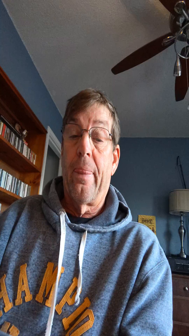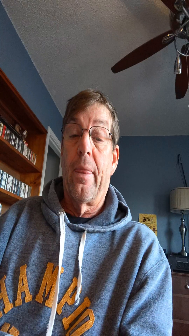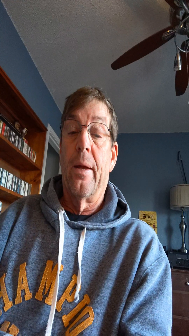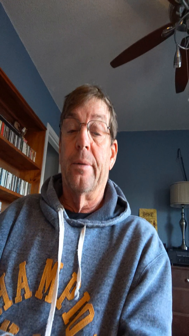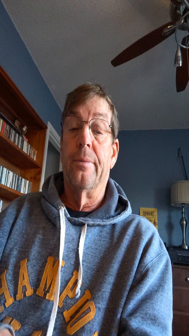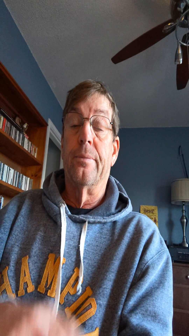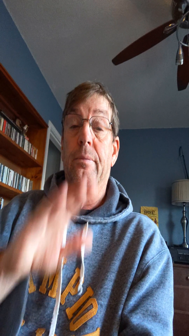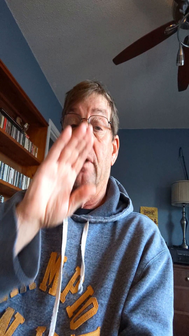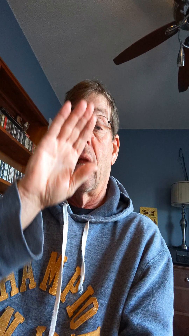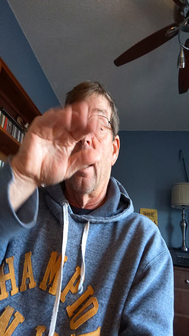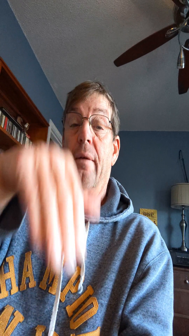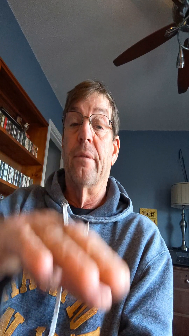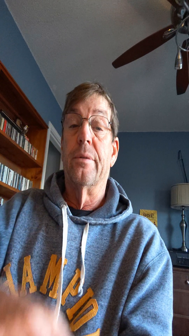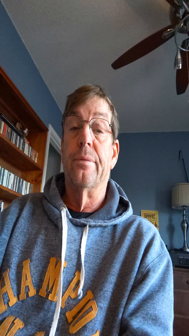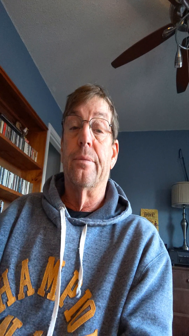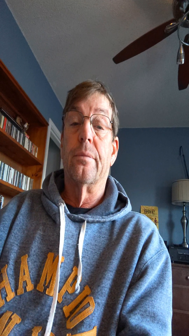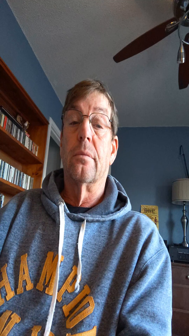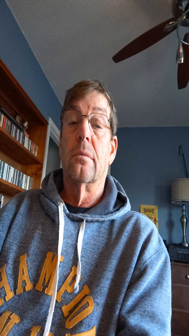elephant